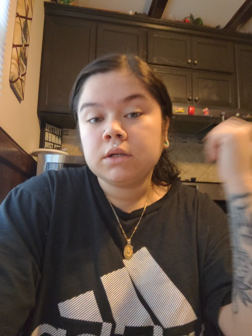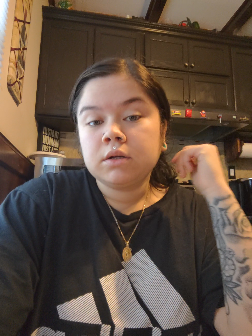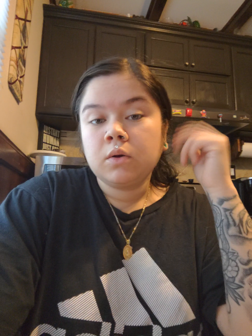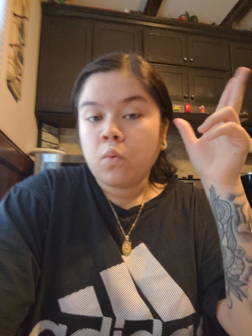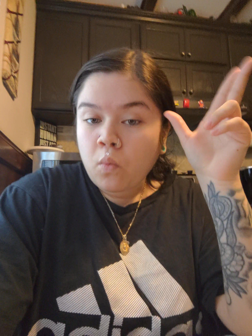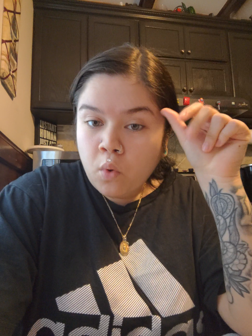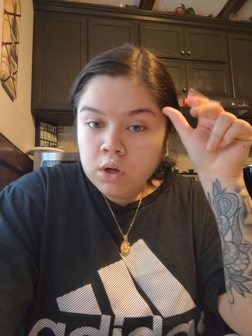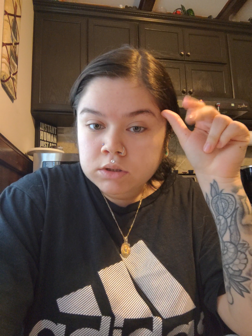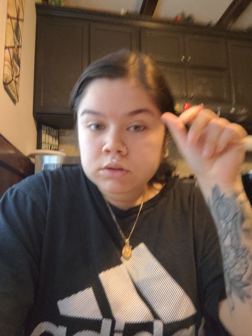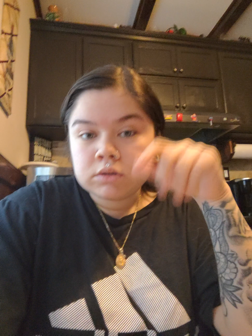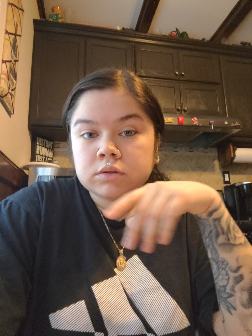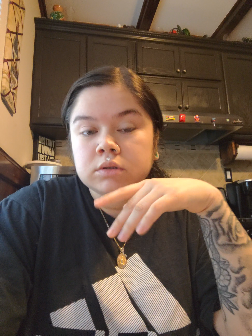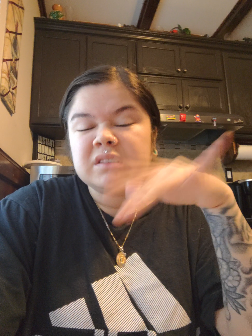horse